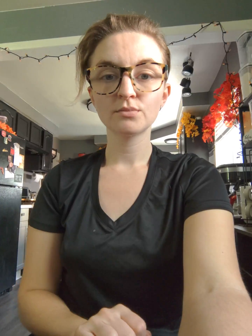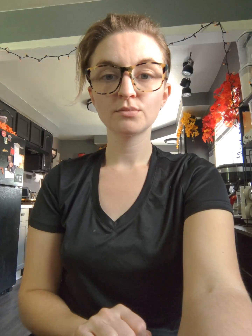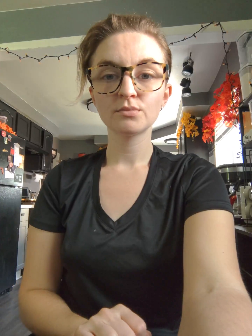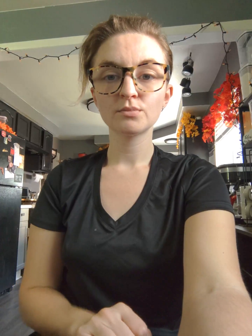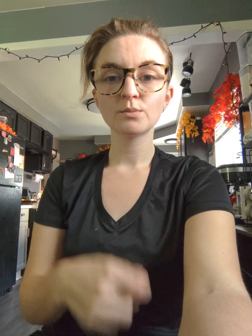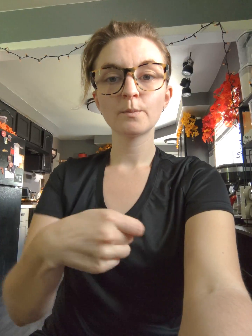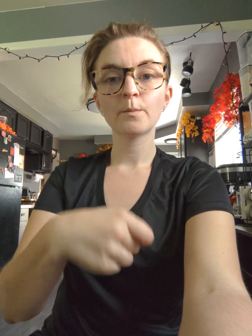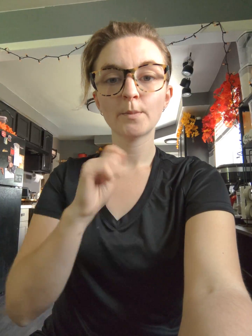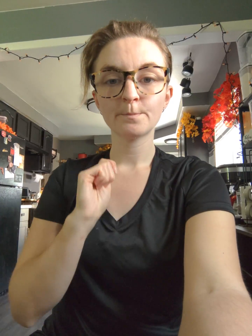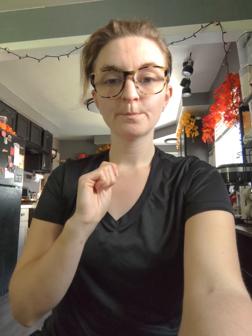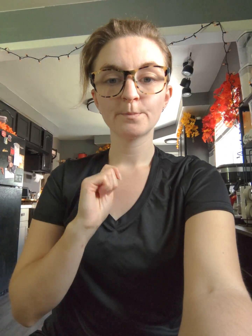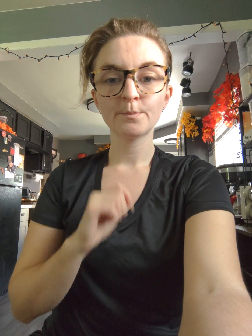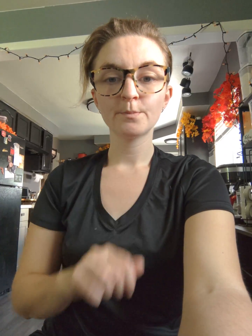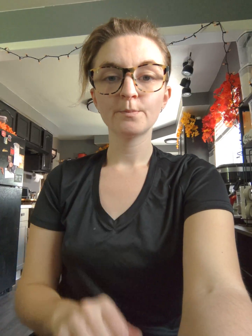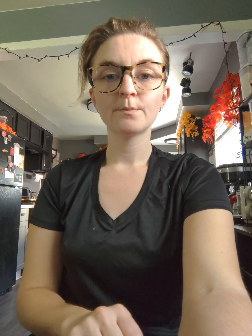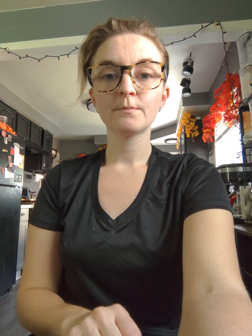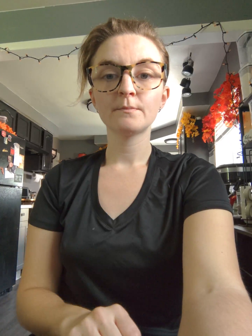rip